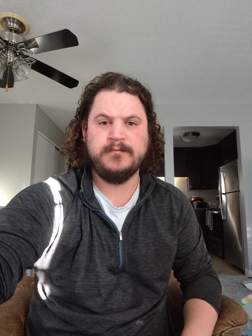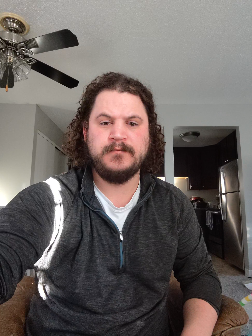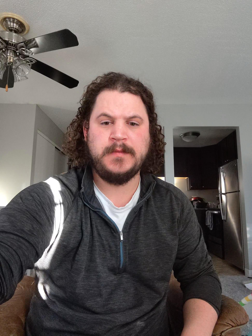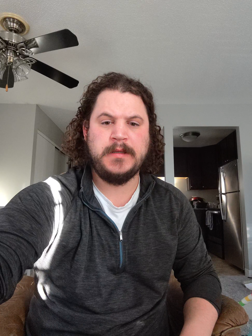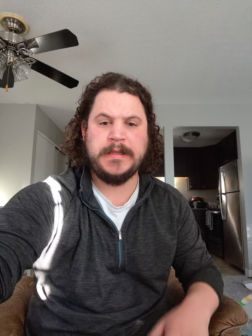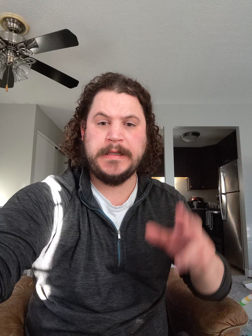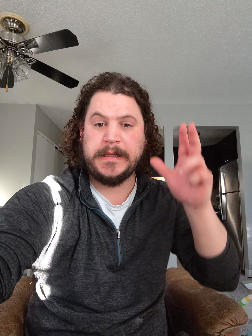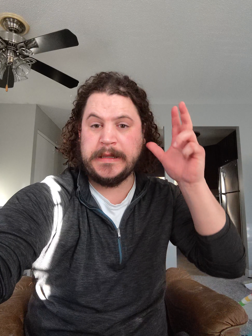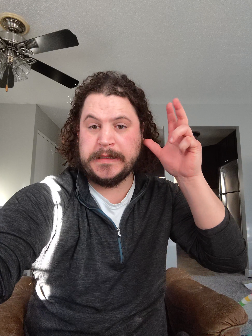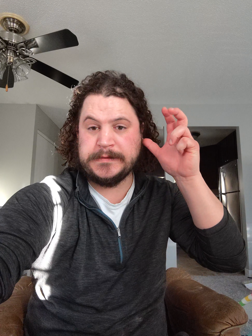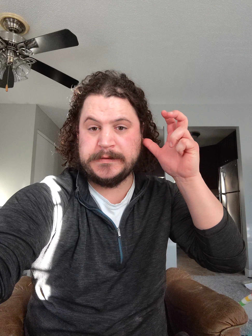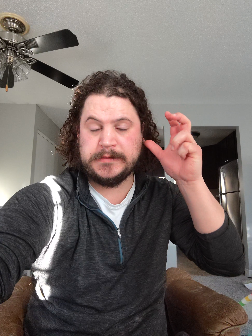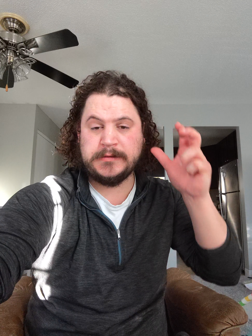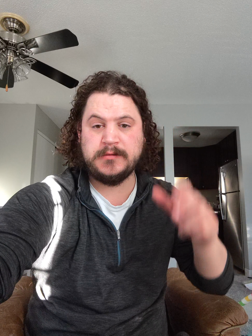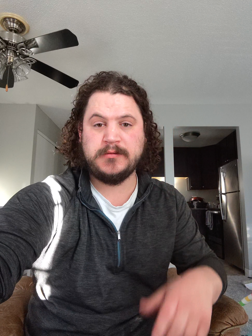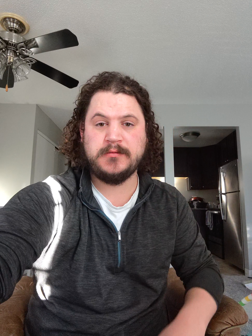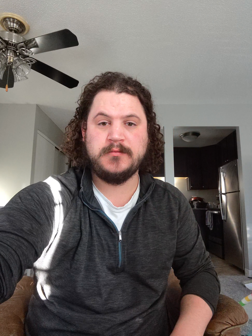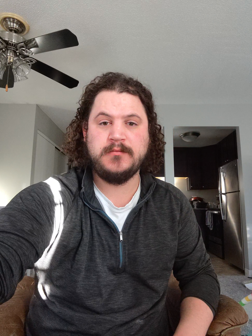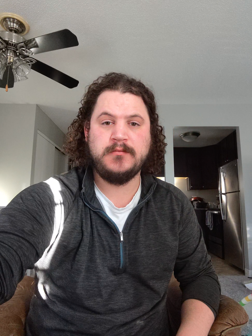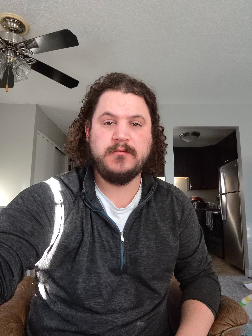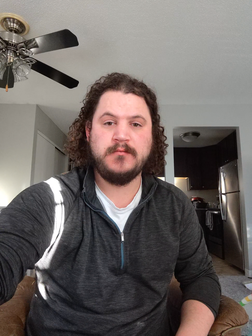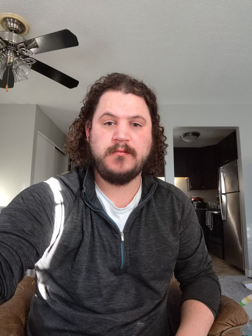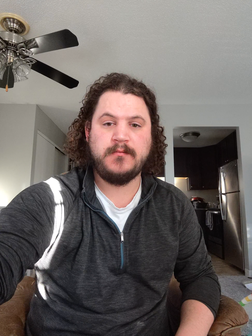listen